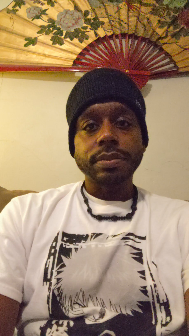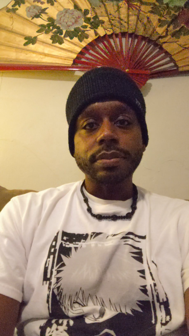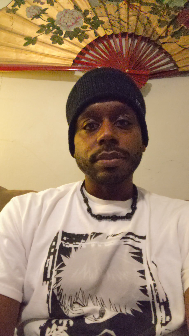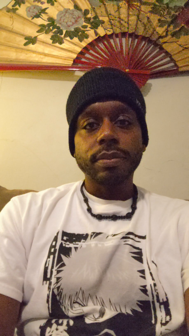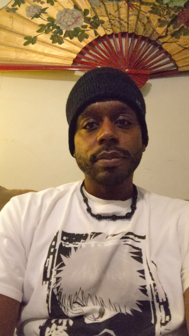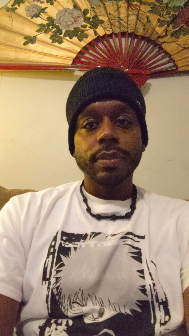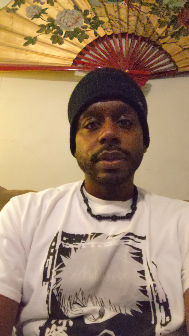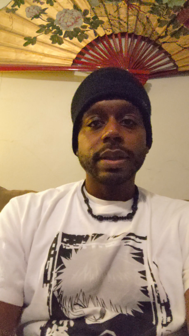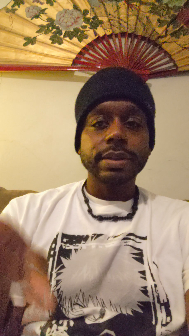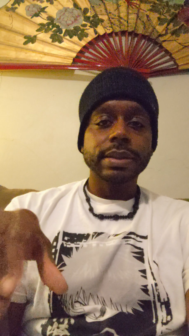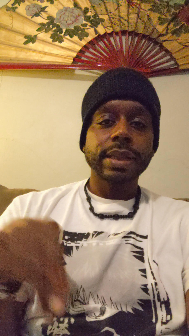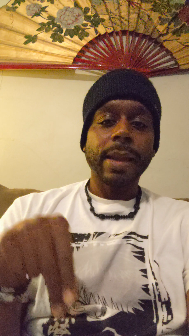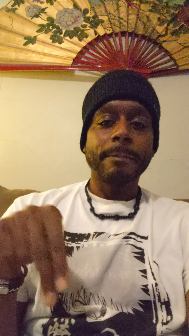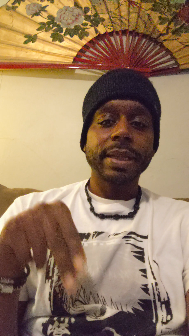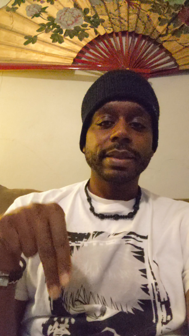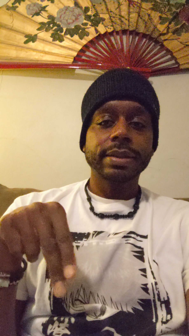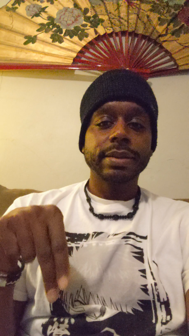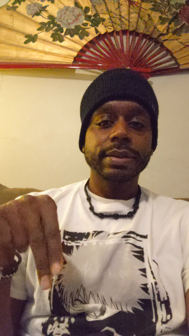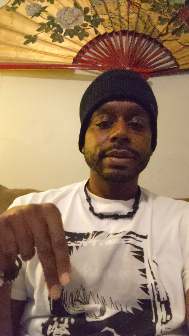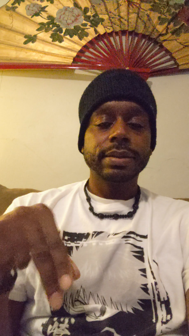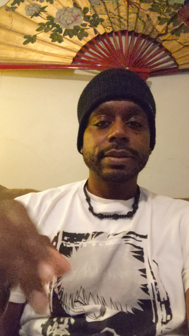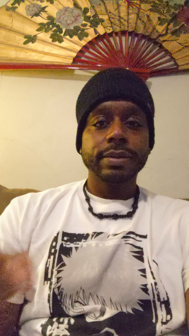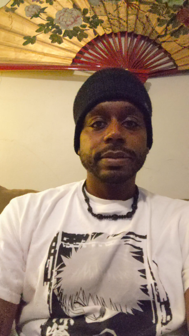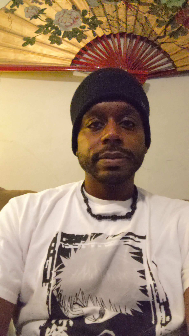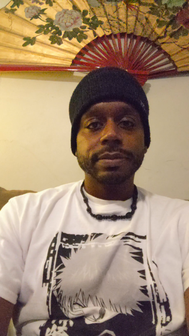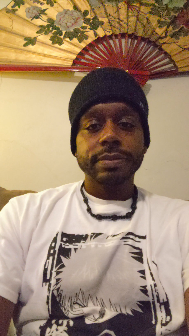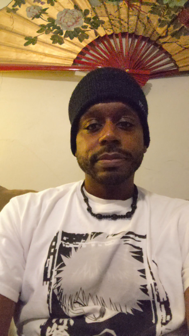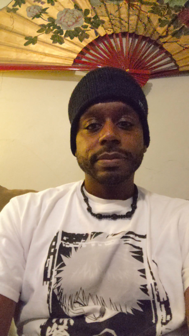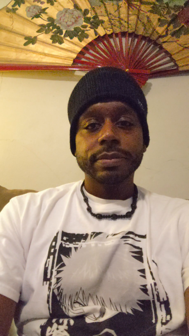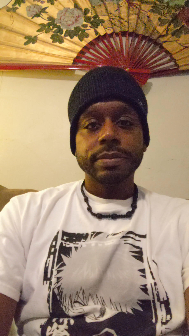diaper